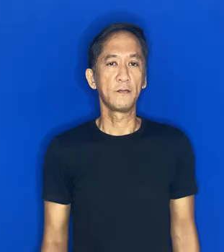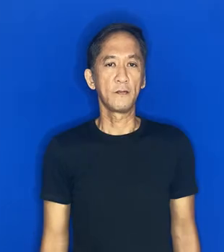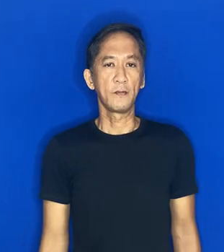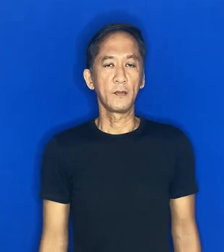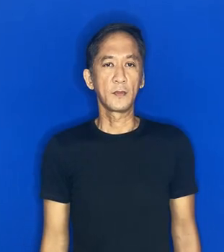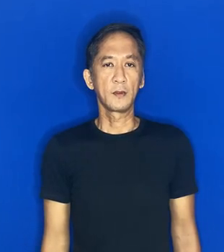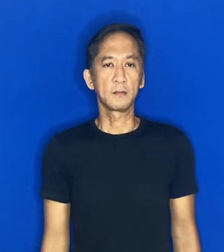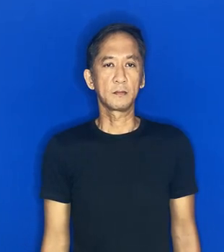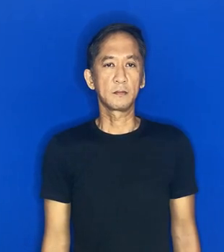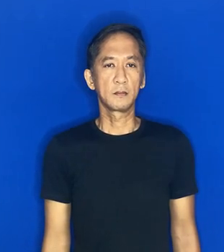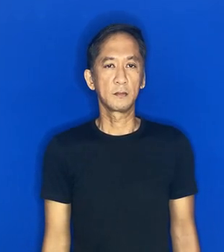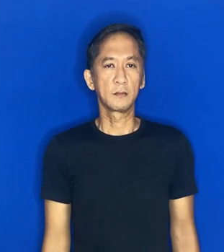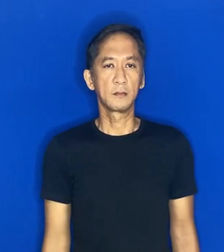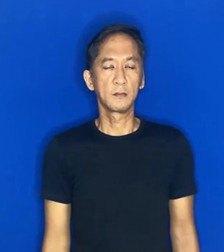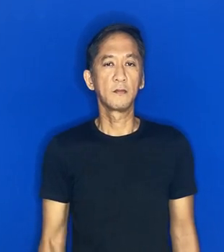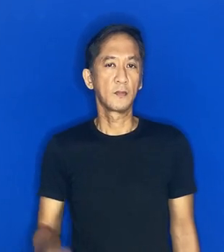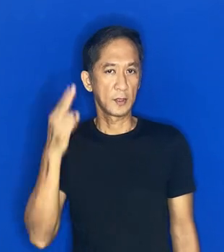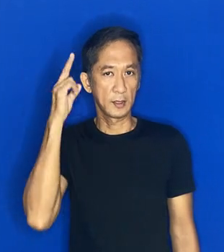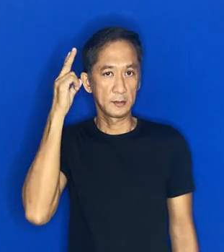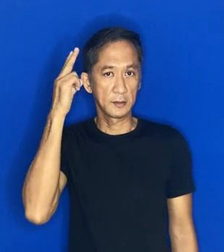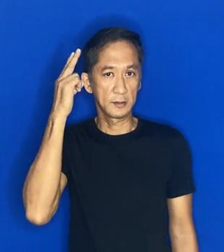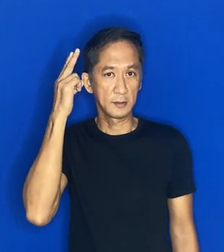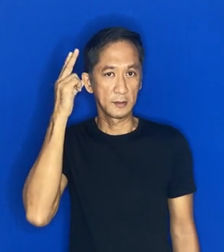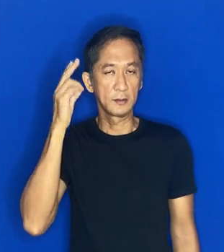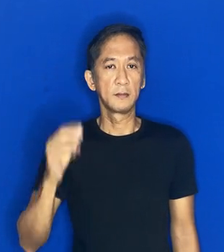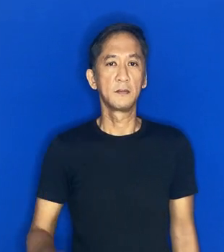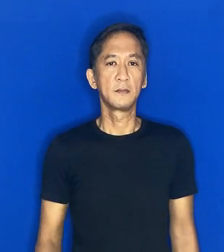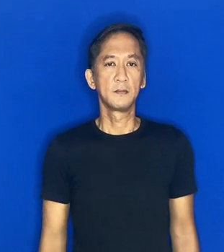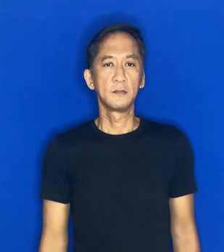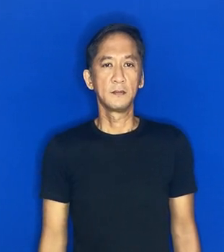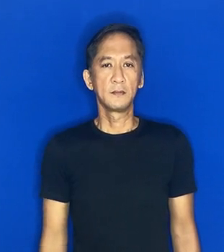uncle